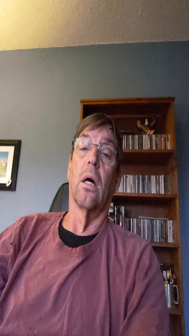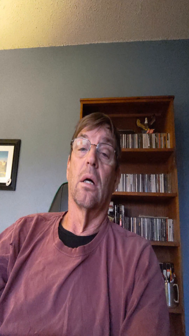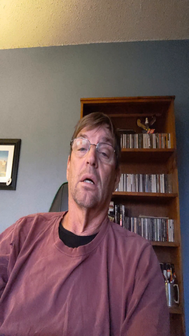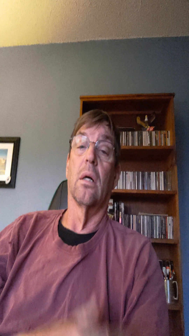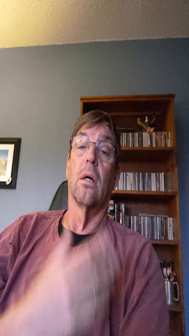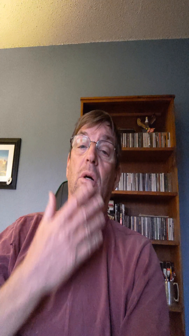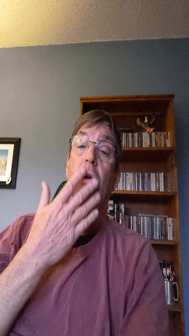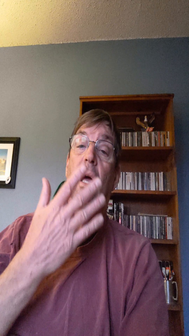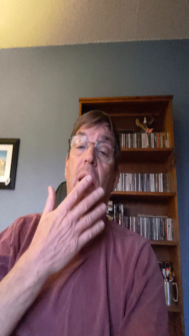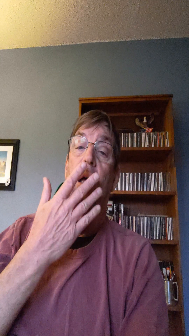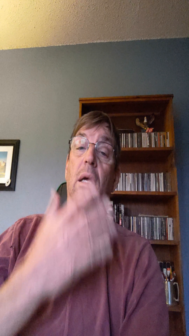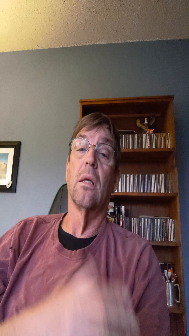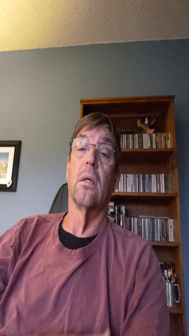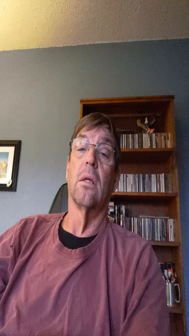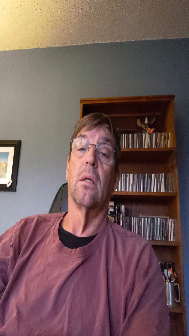grass